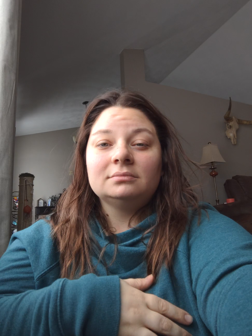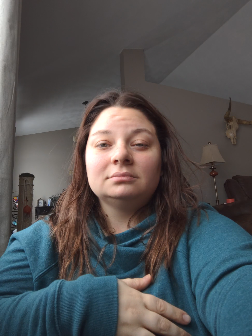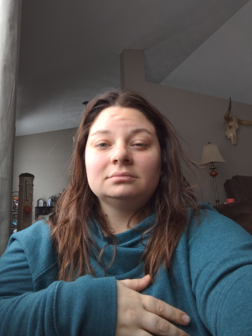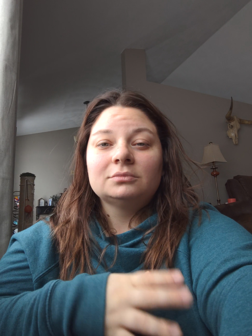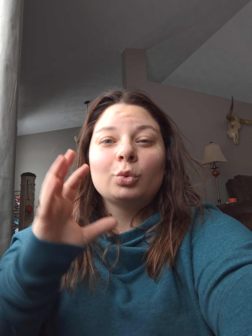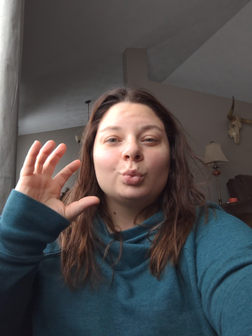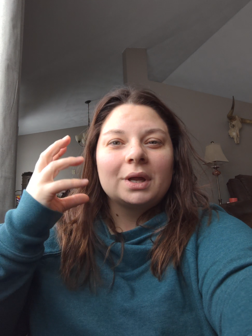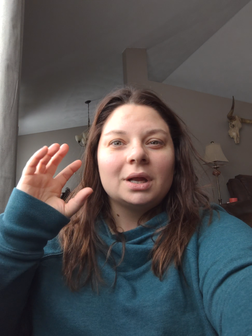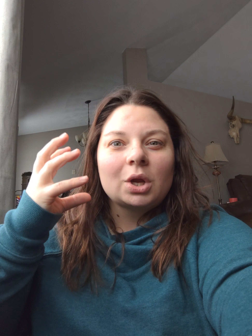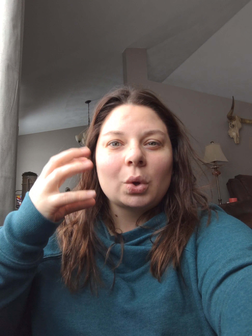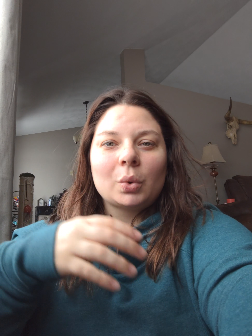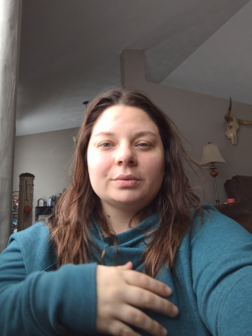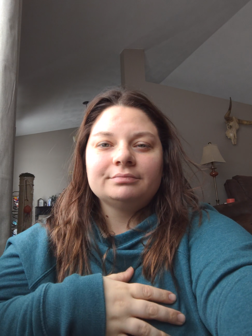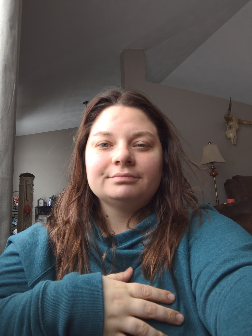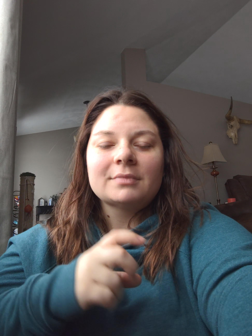radio